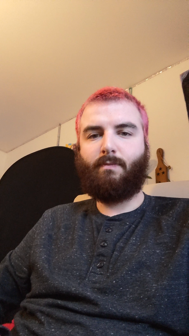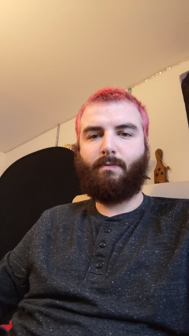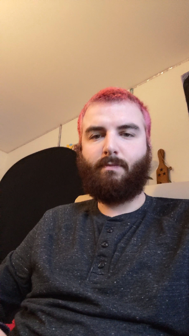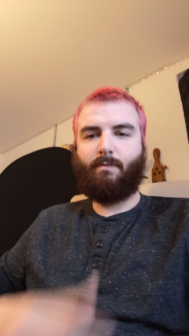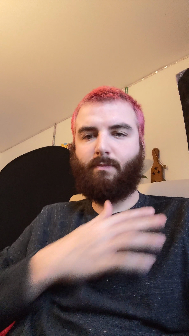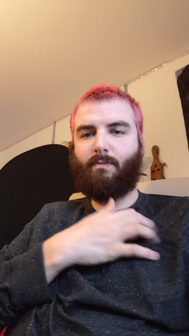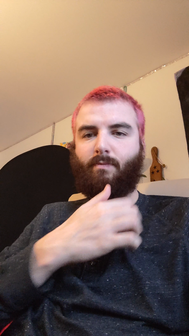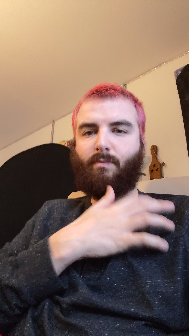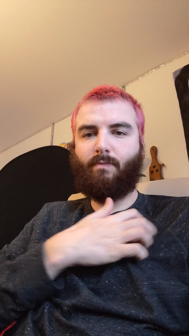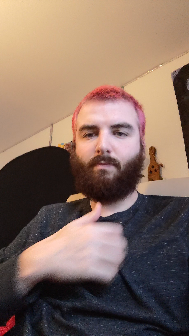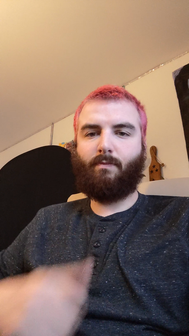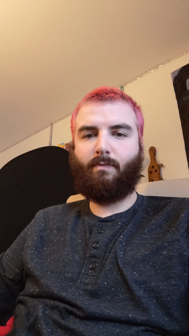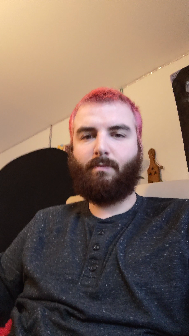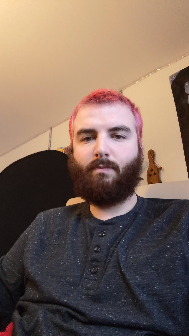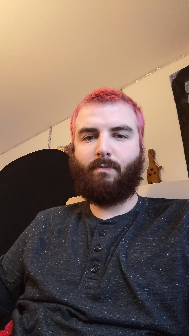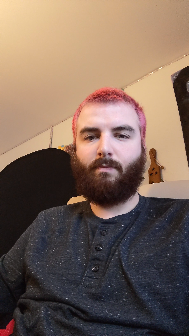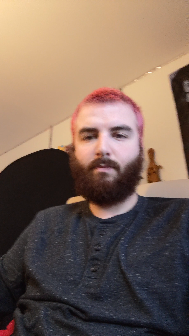bear